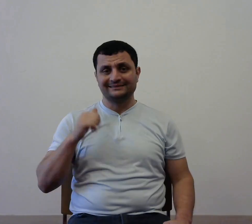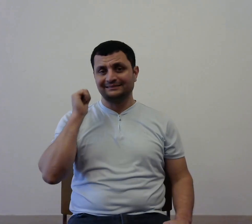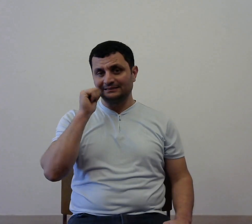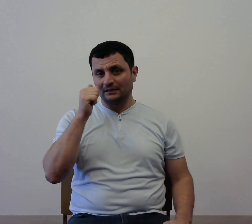sabah